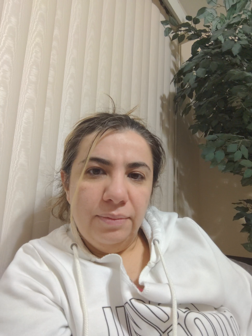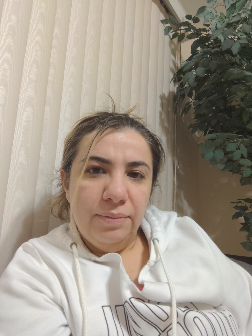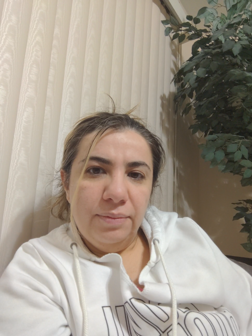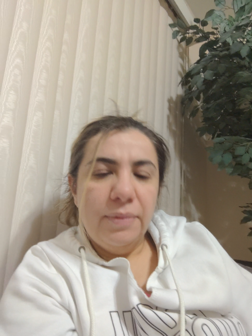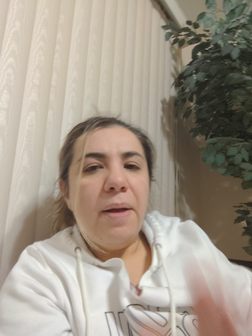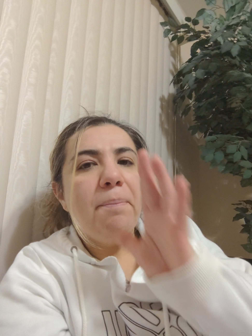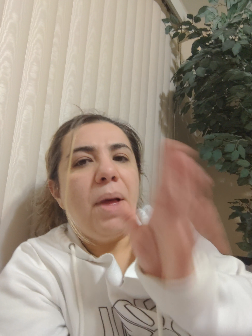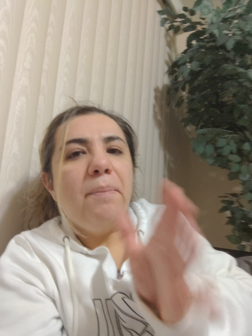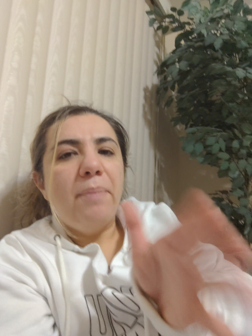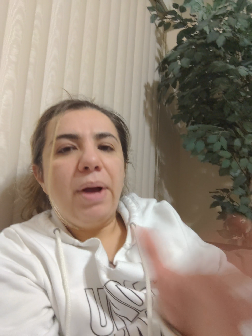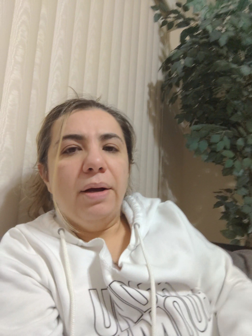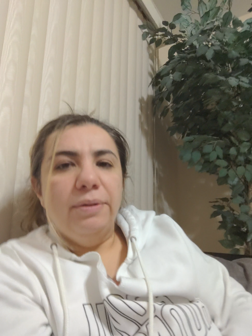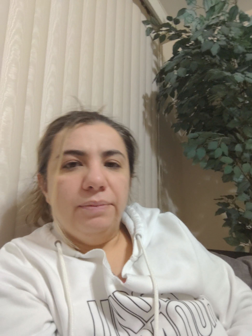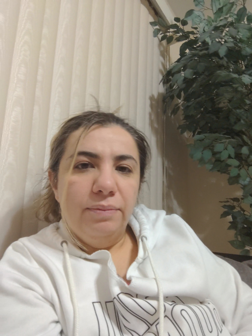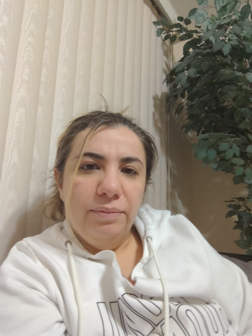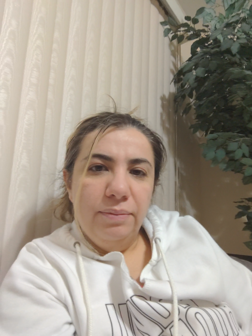grandma